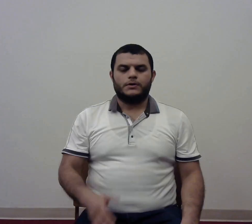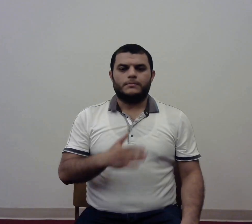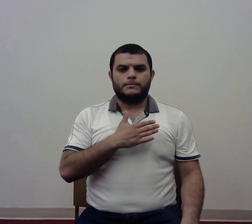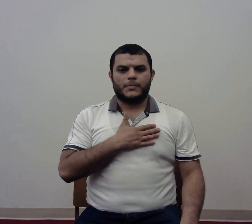mən